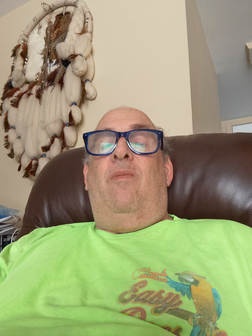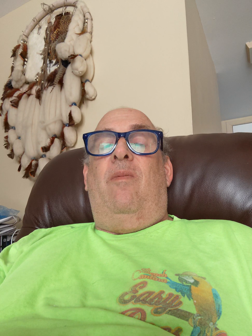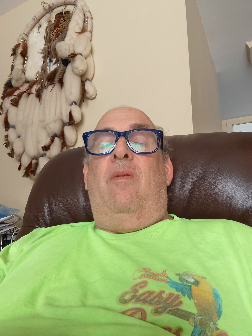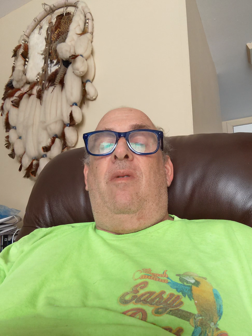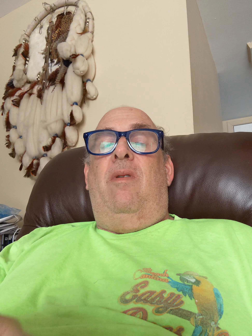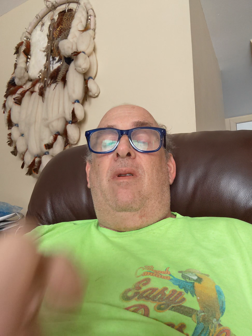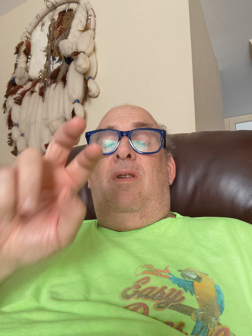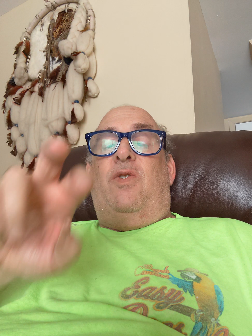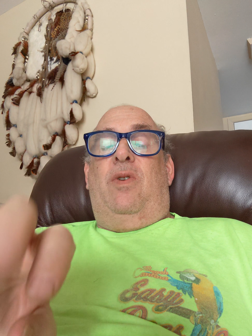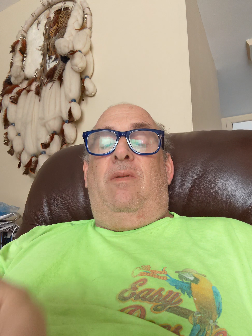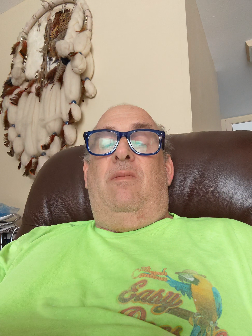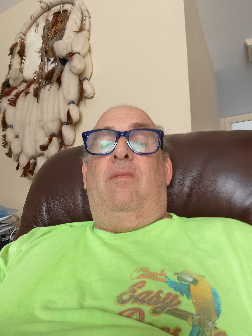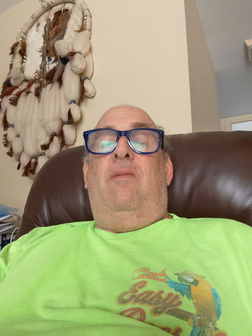chair